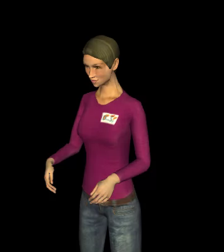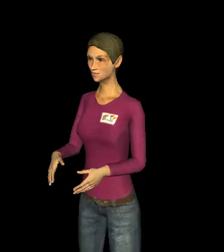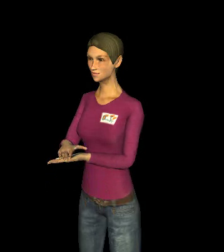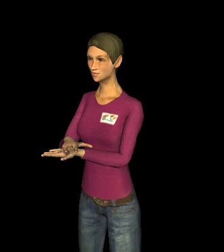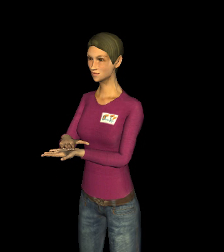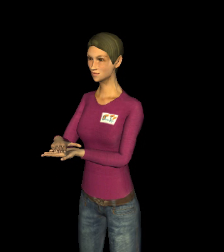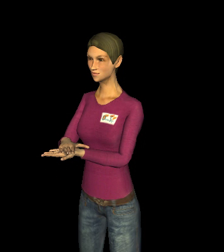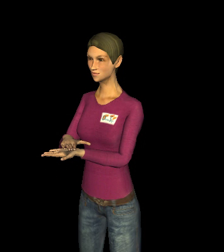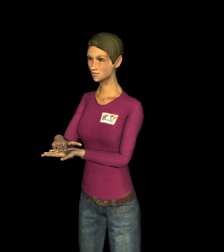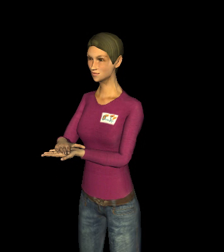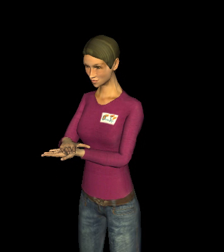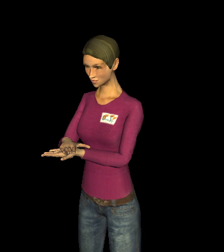يغفر